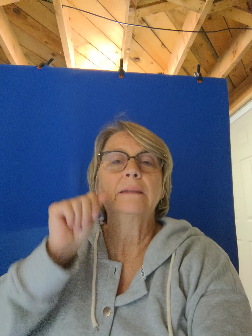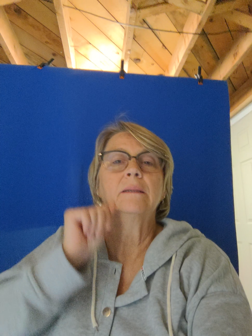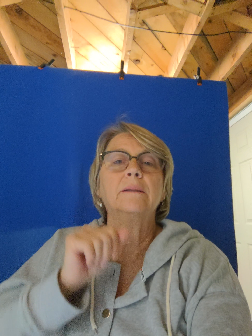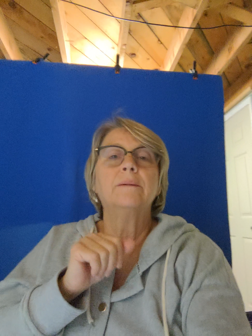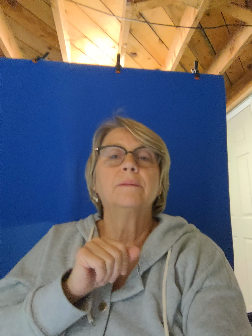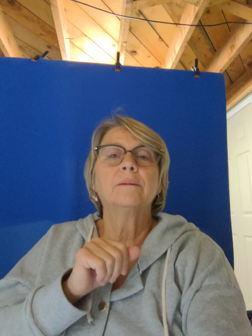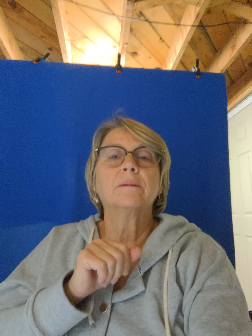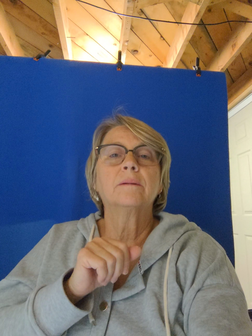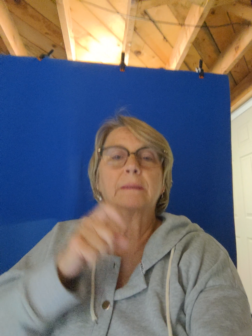aunt